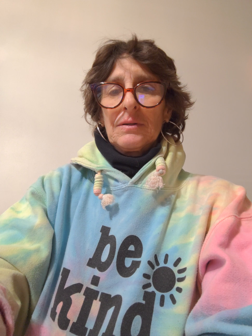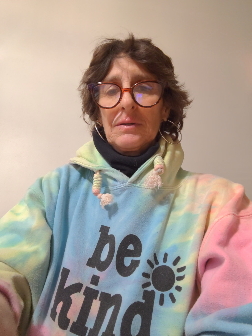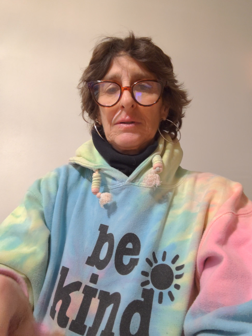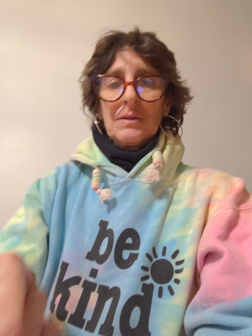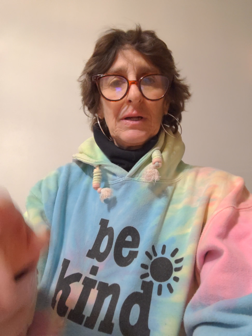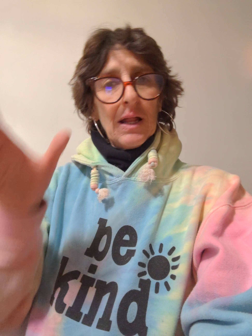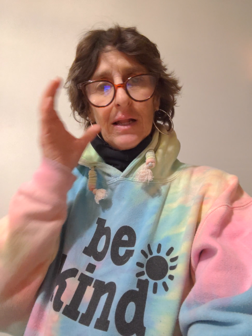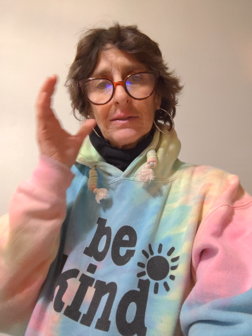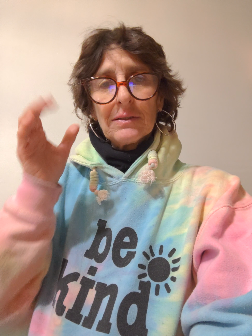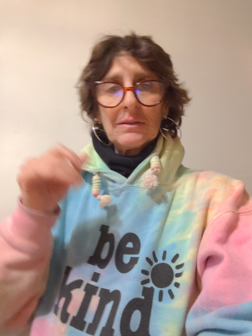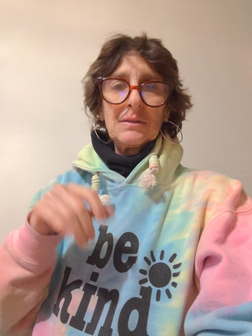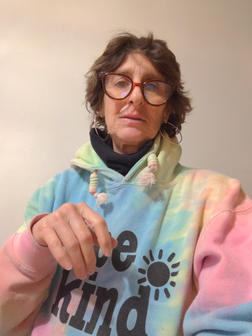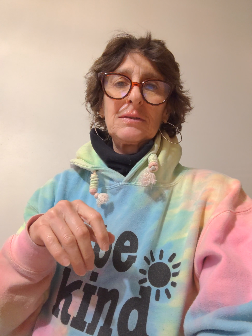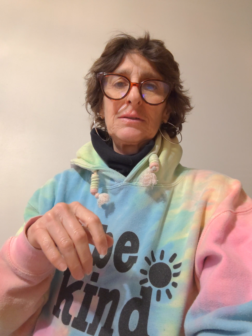listen